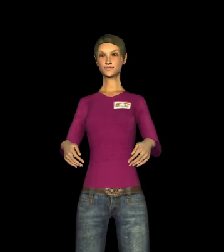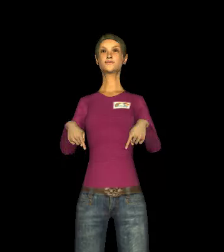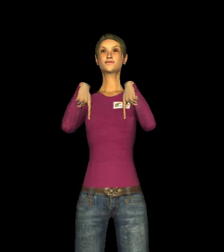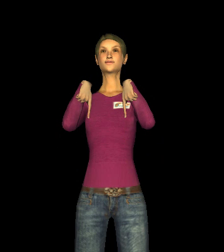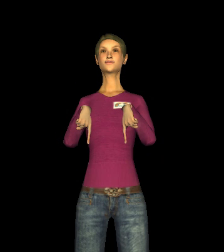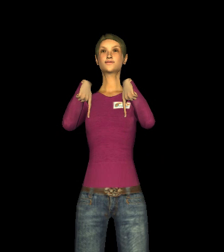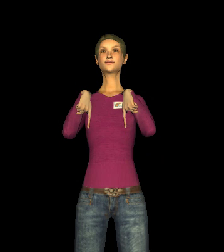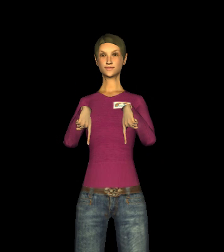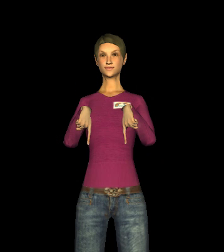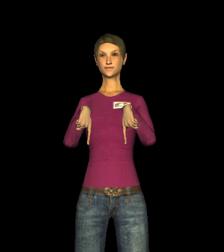وزير